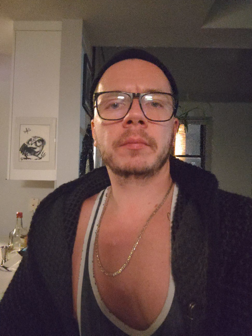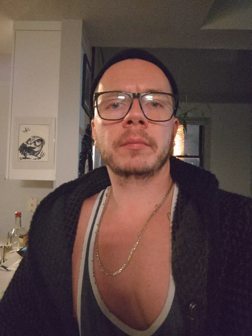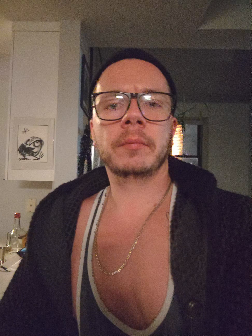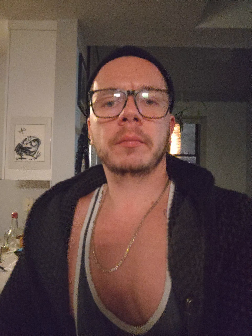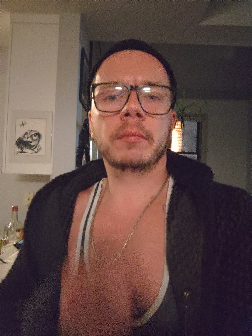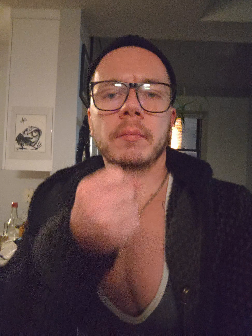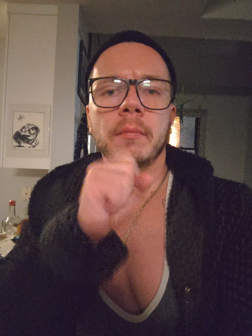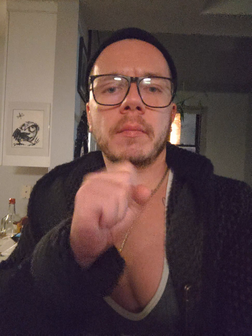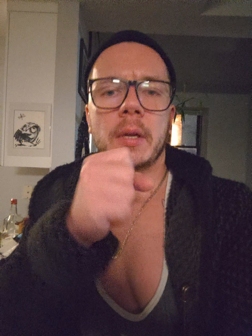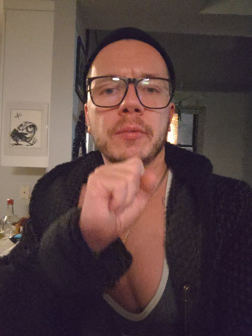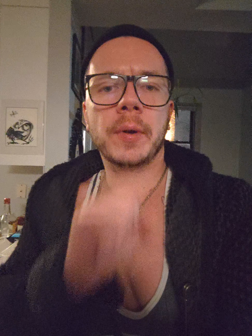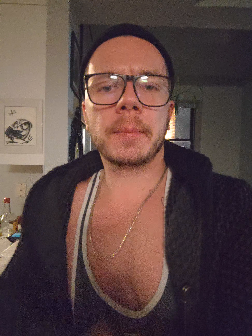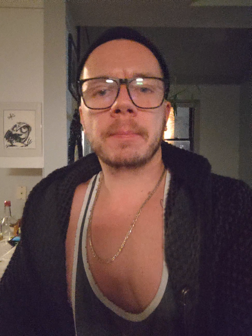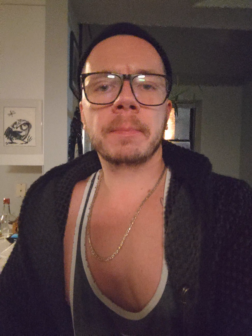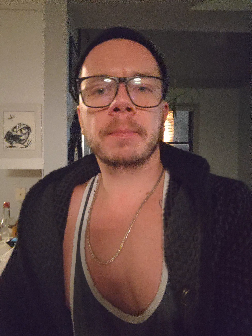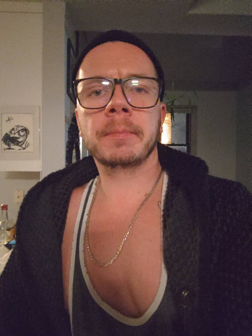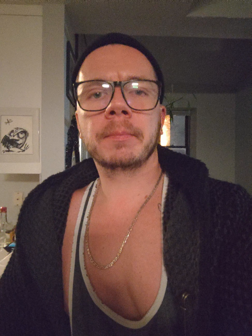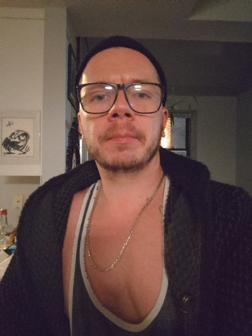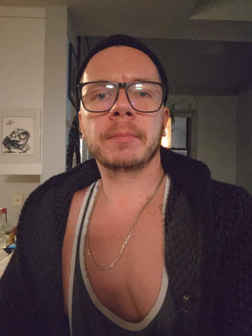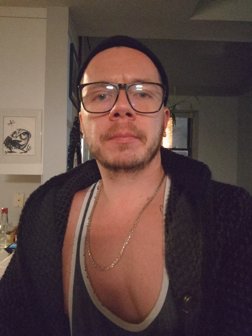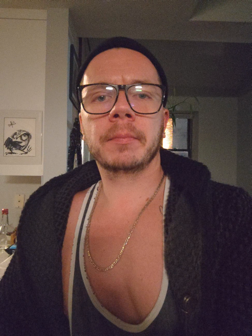ice cream